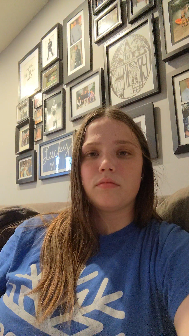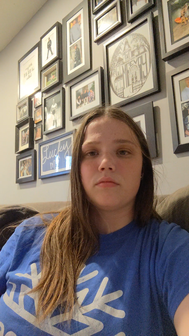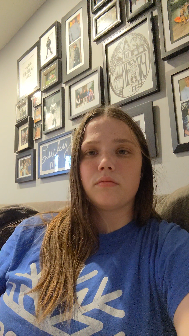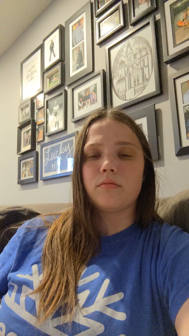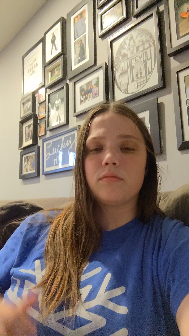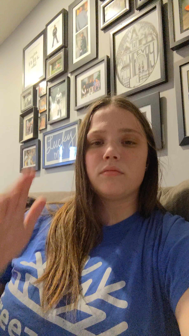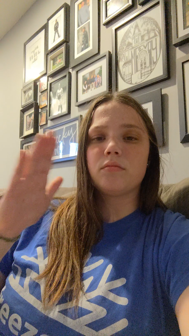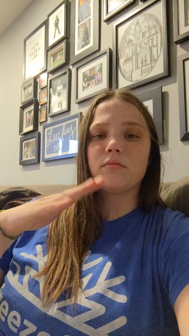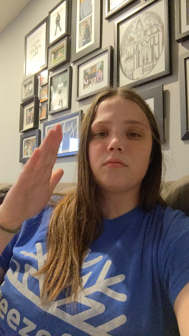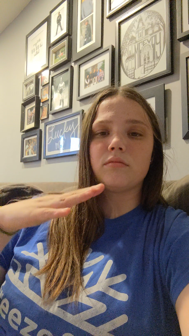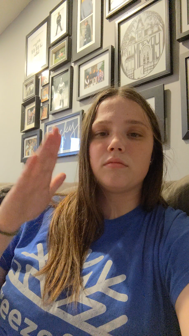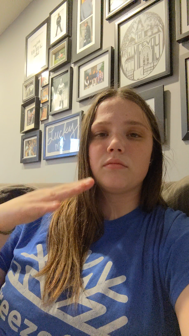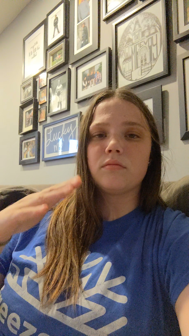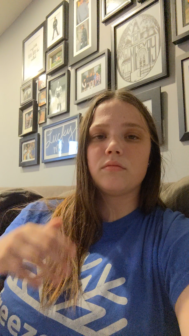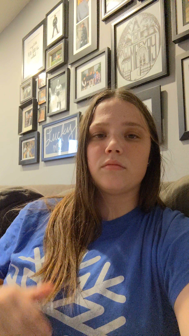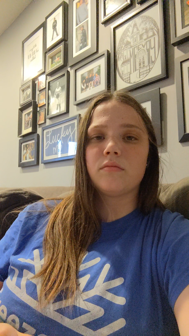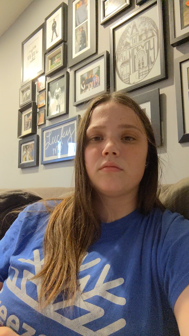clap